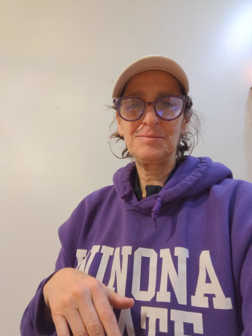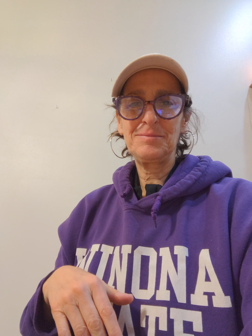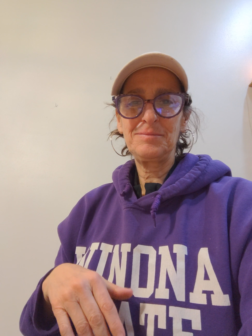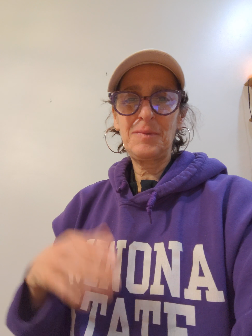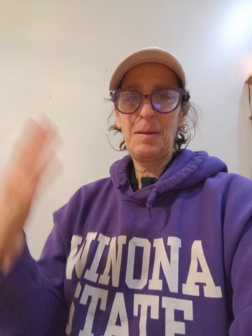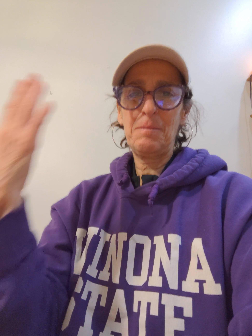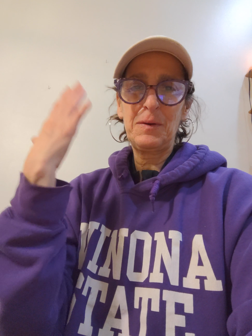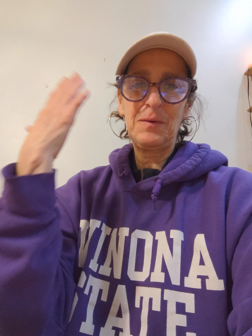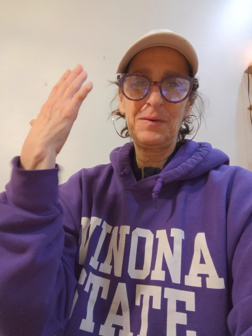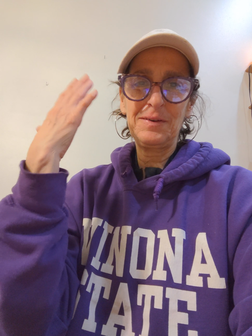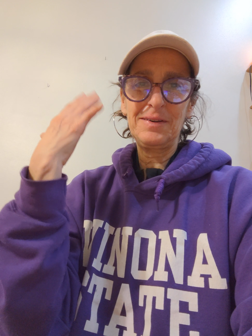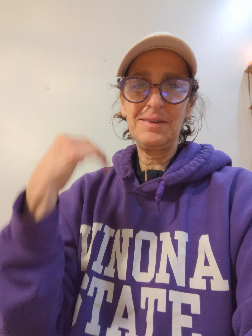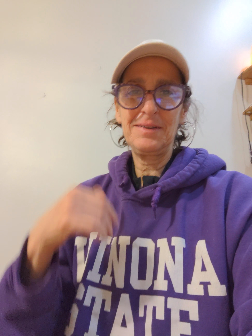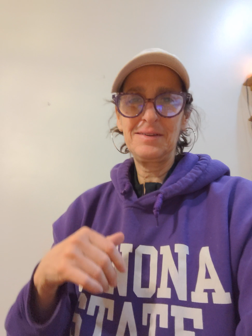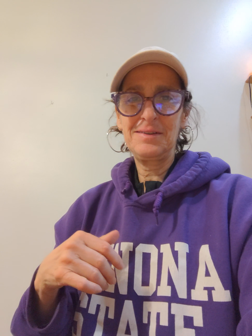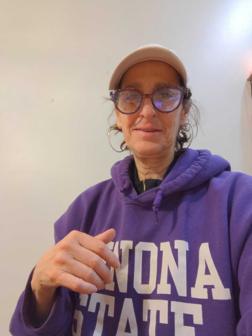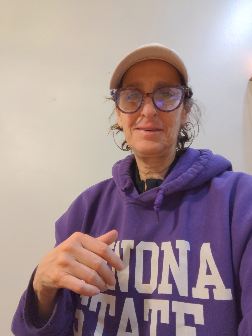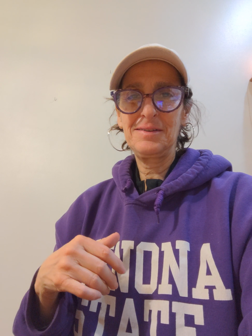morning